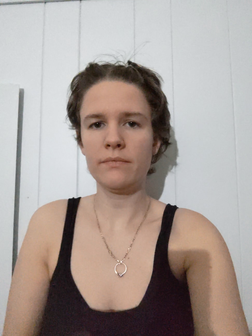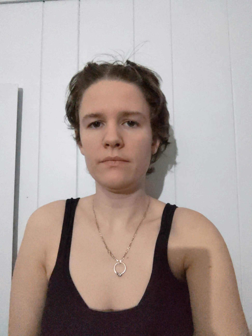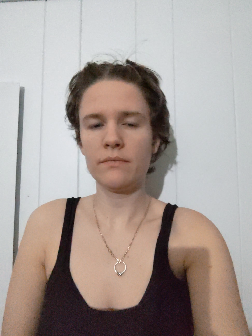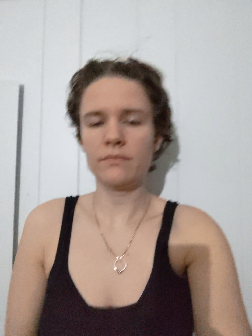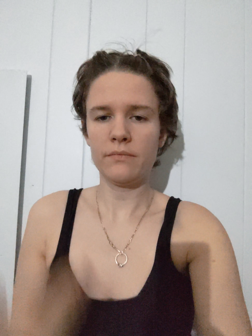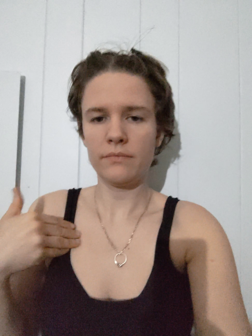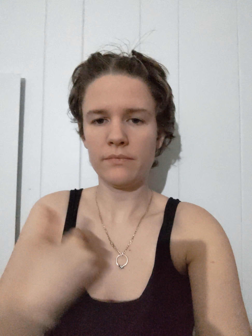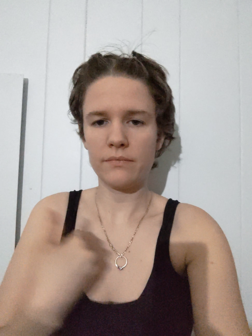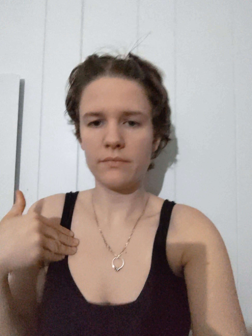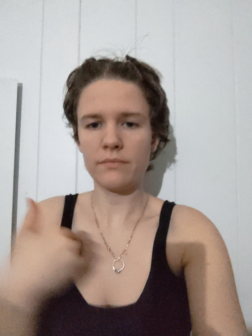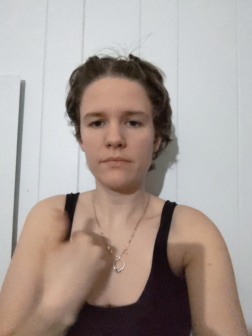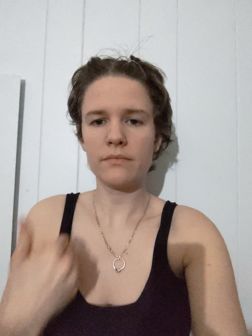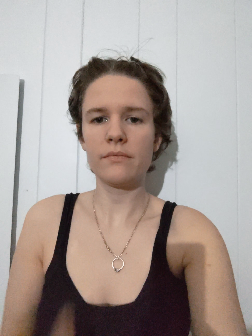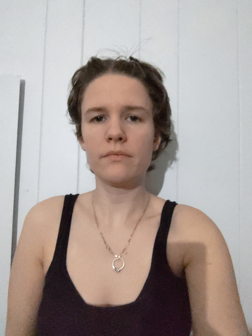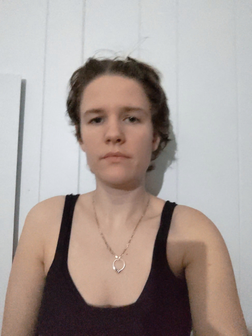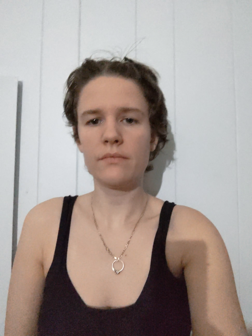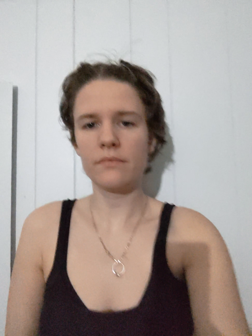animal